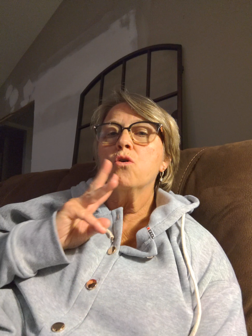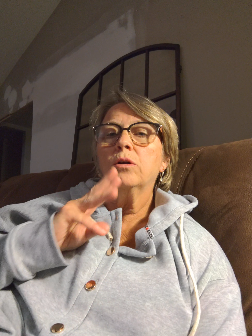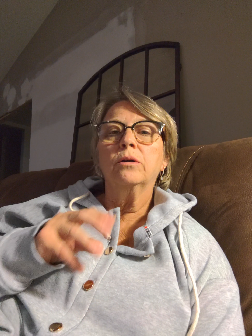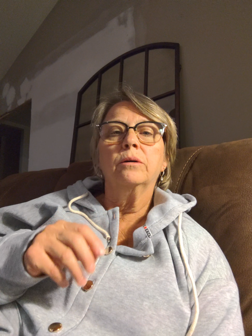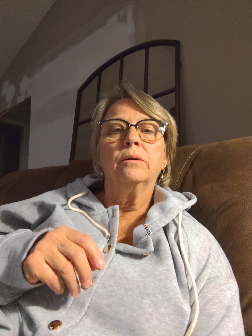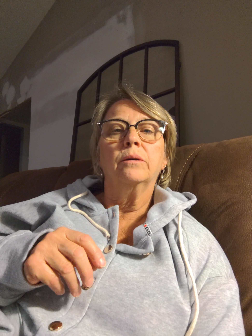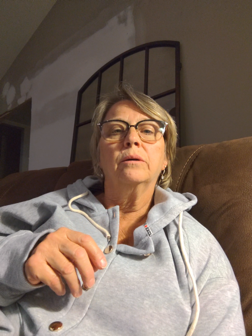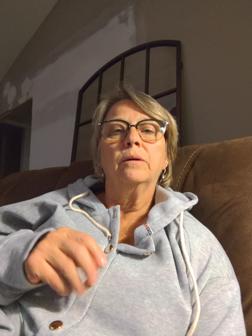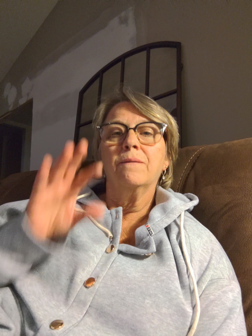water